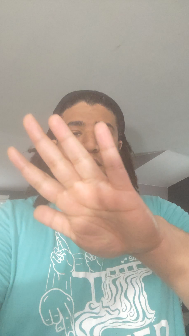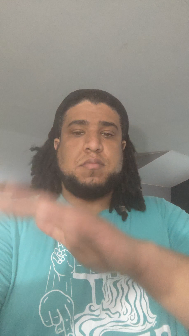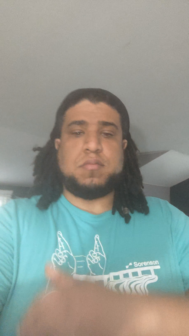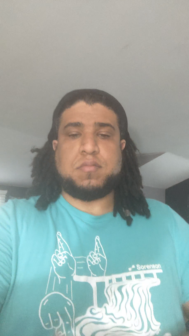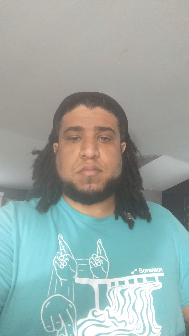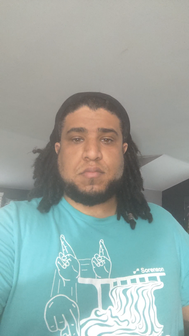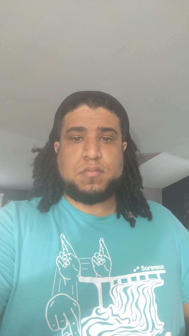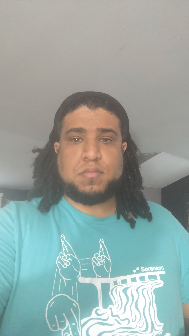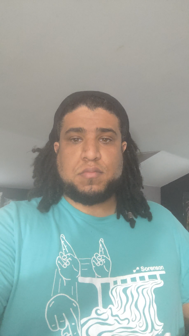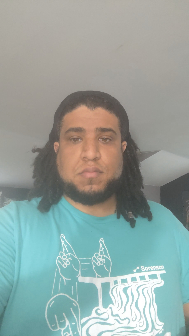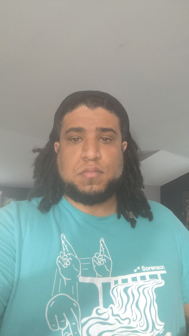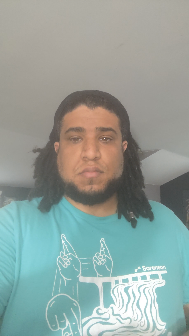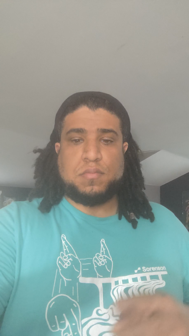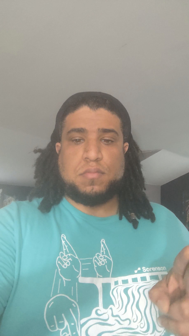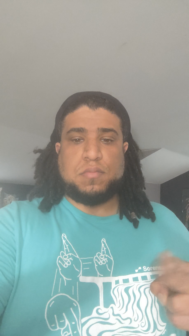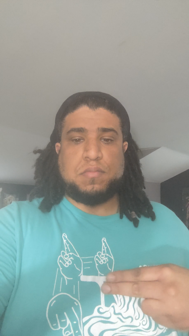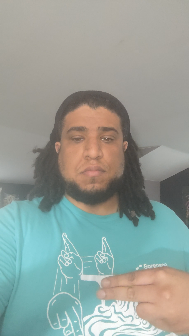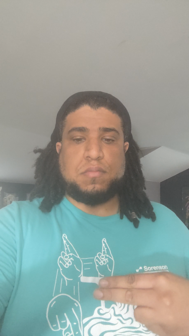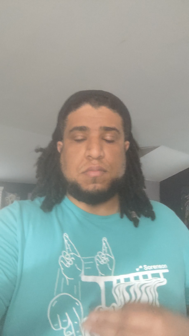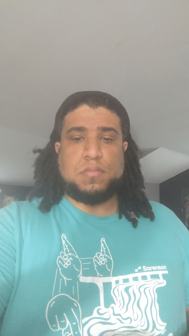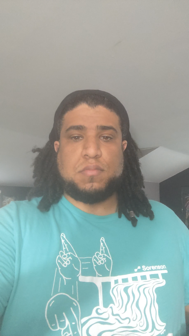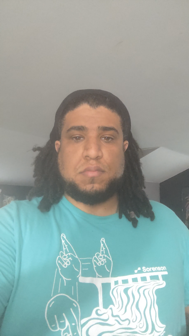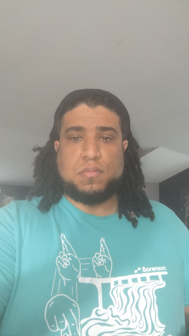belt